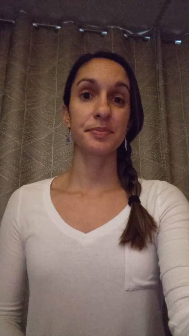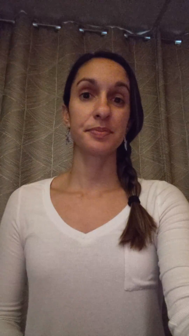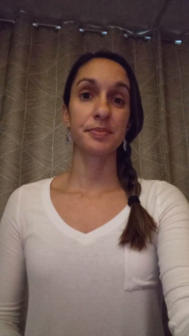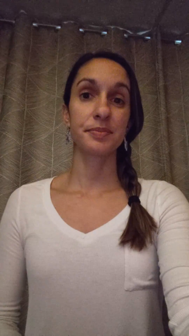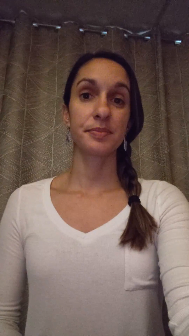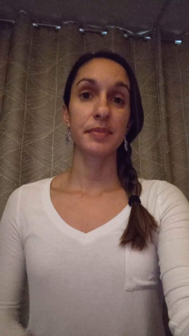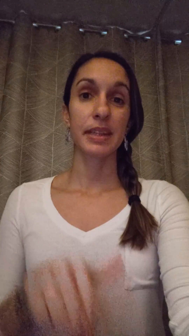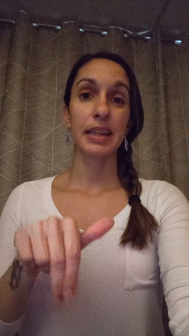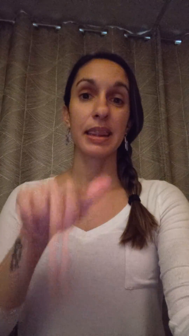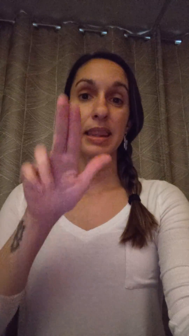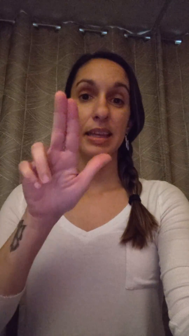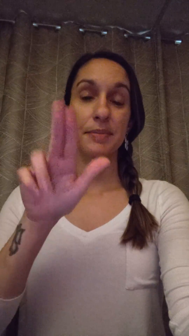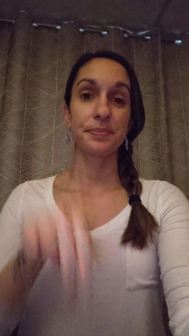lick